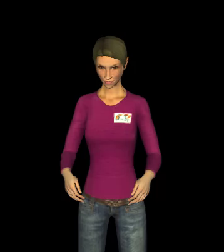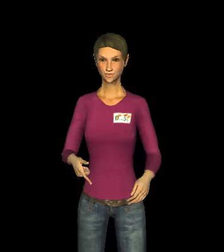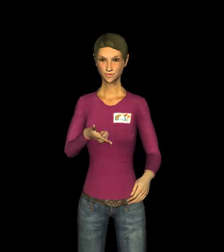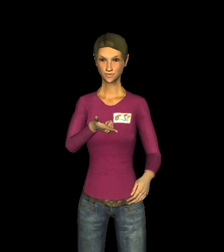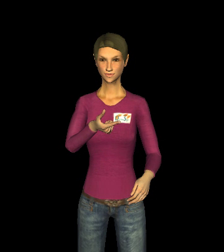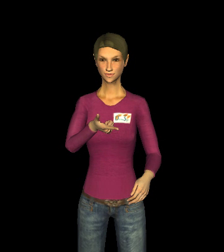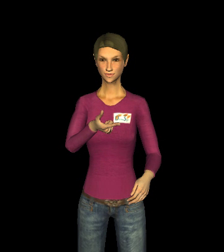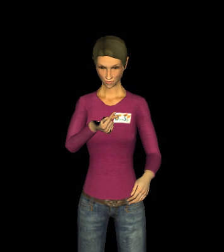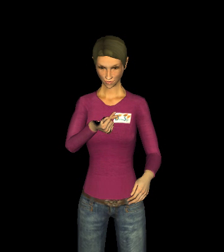زوج